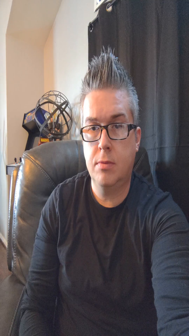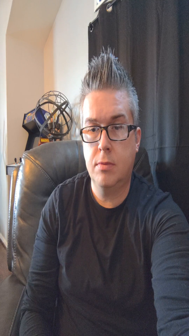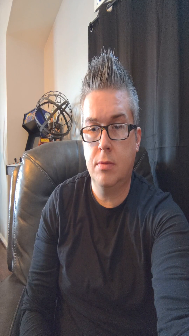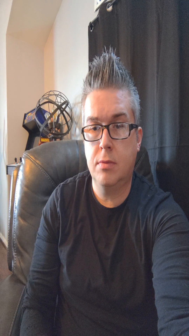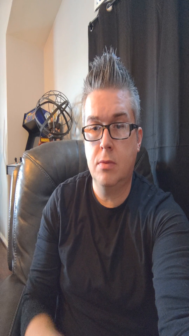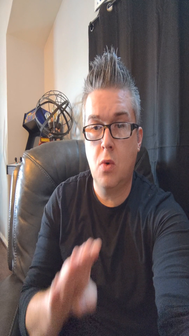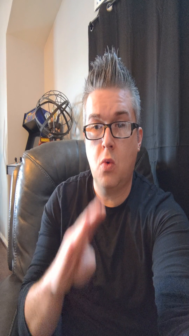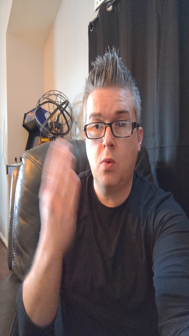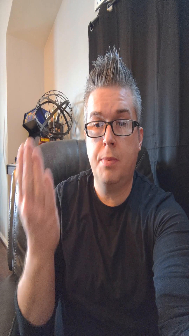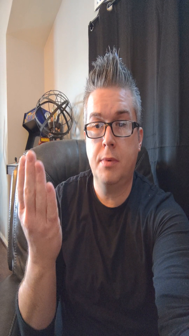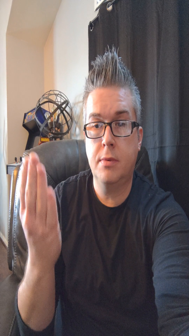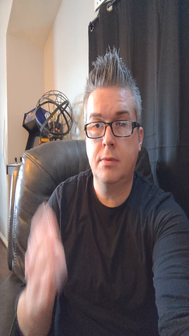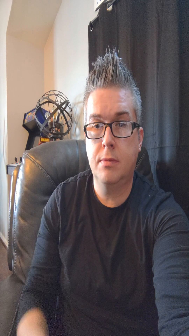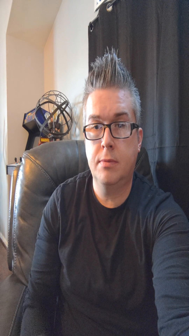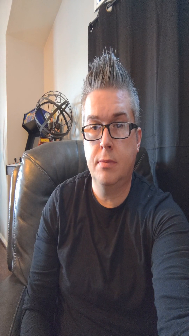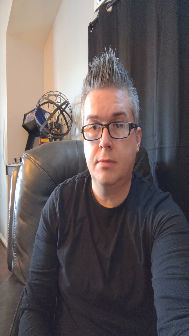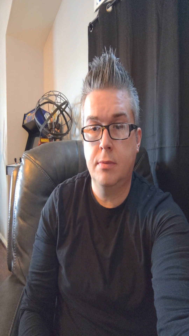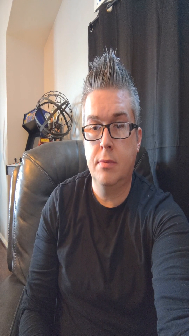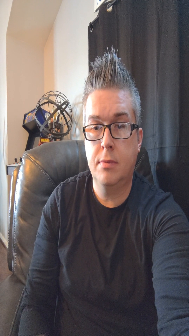open